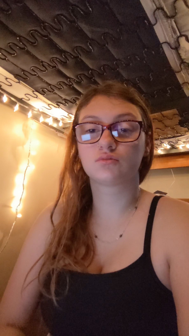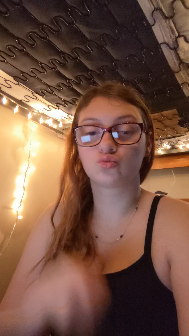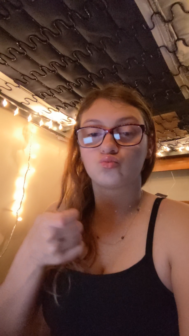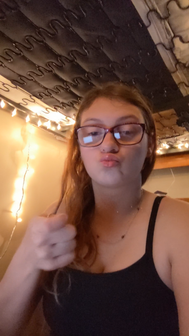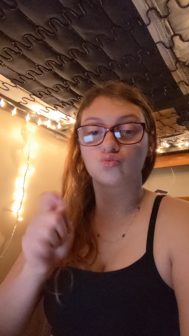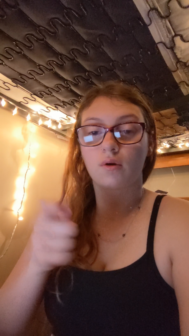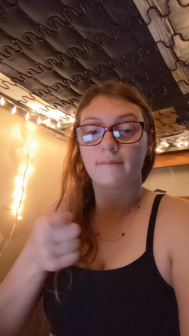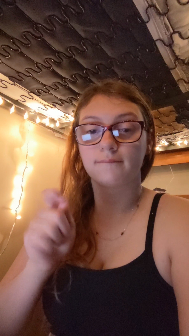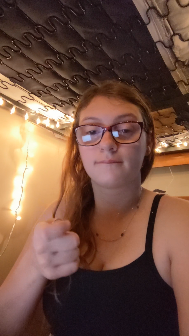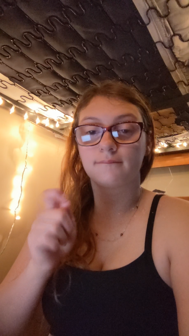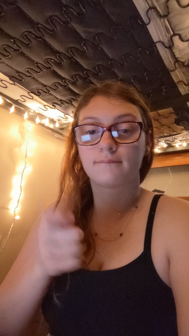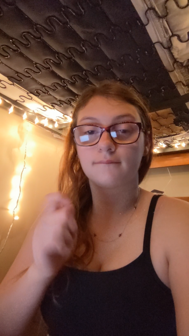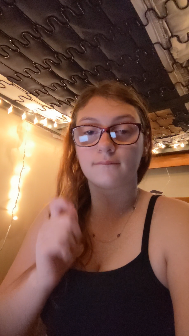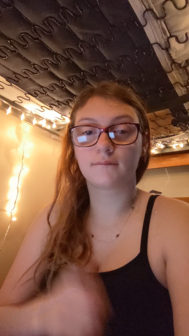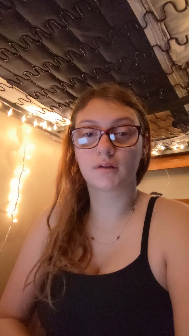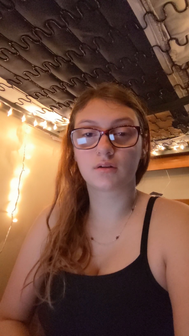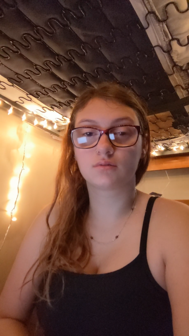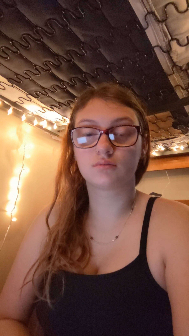shovel